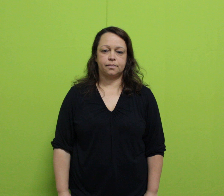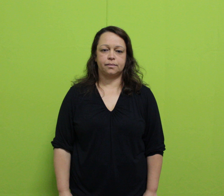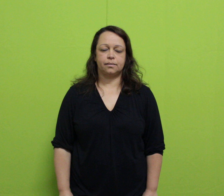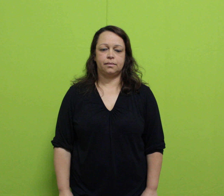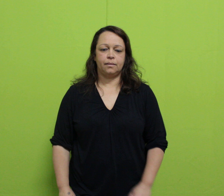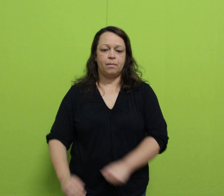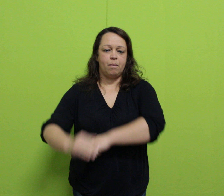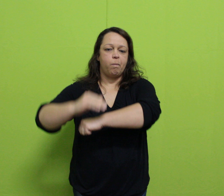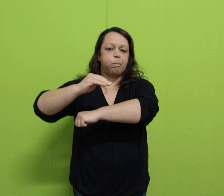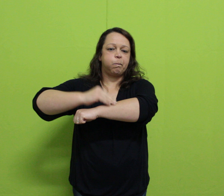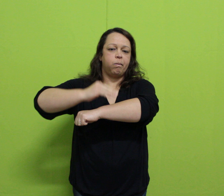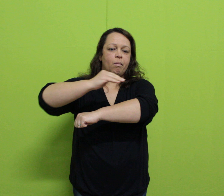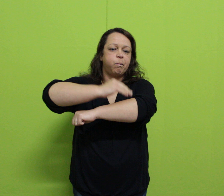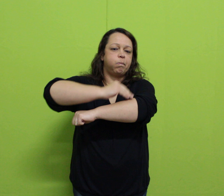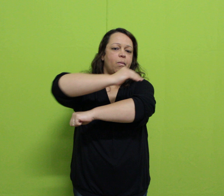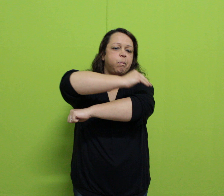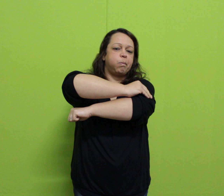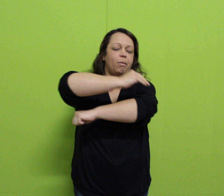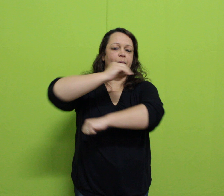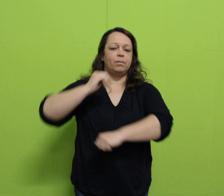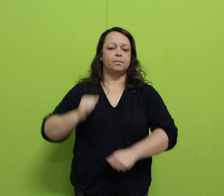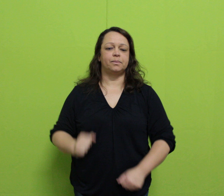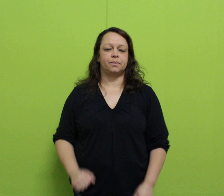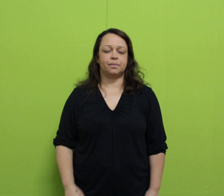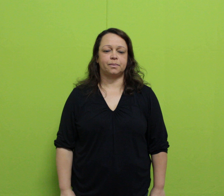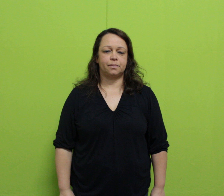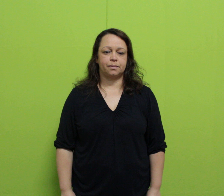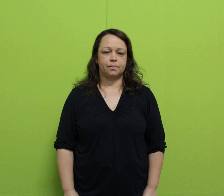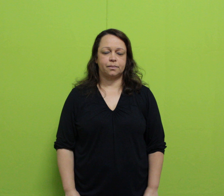sapo